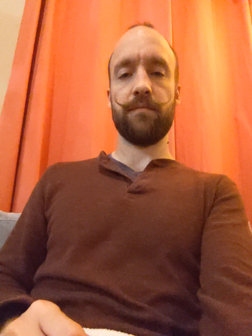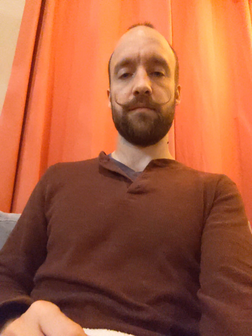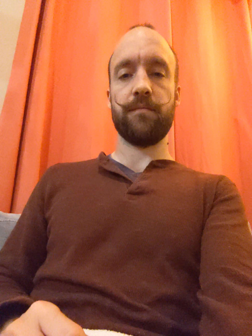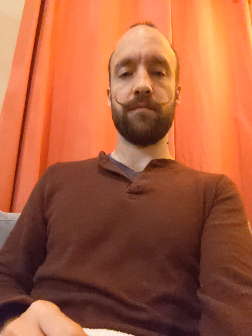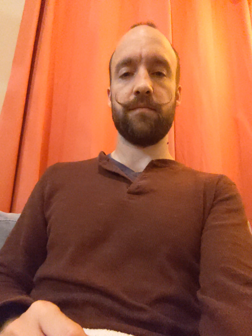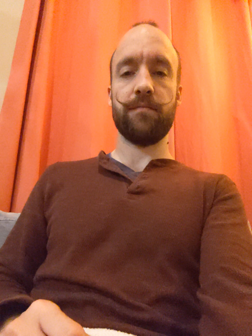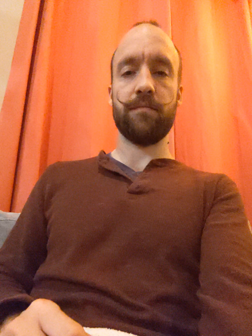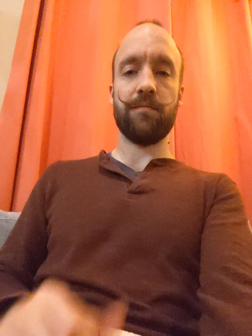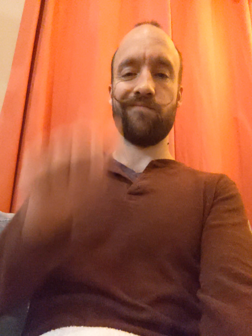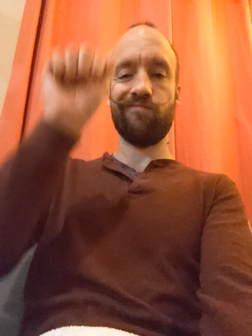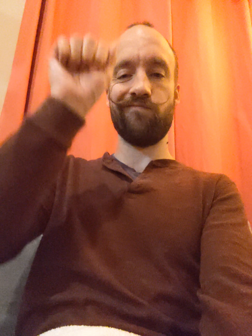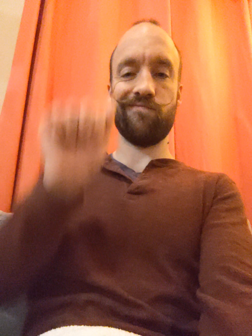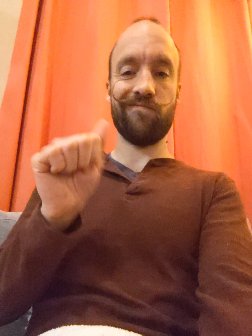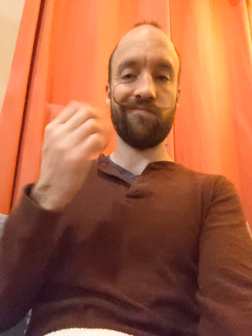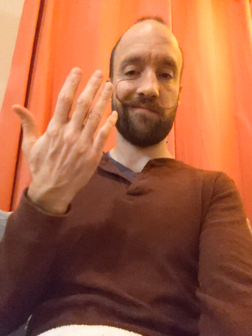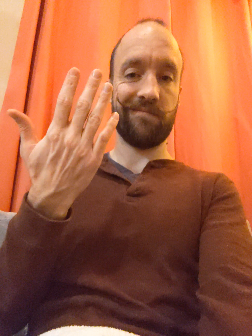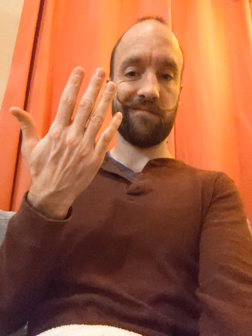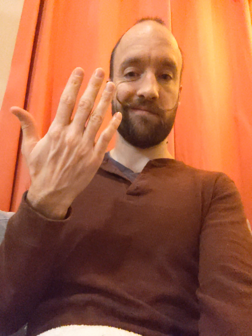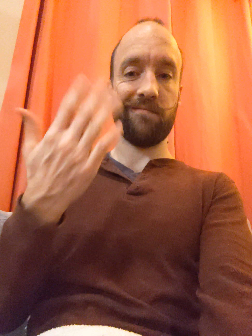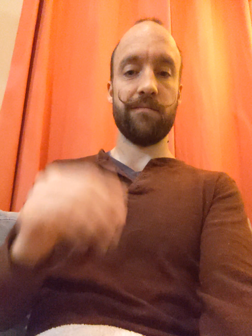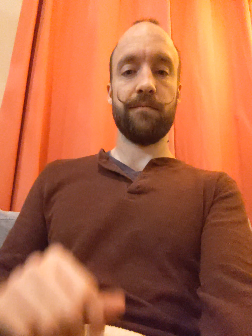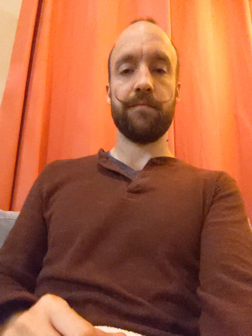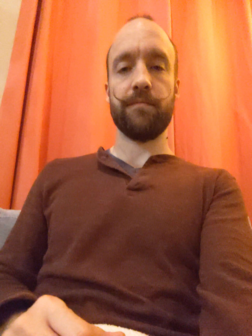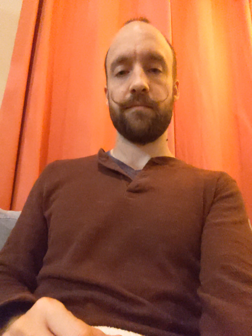mitten